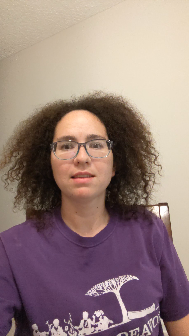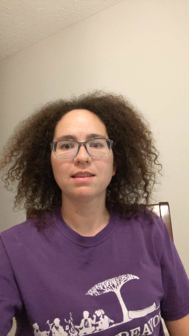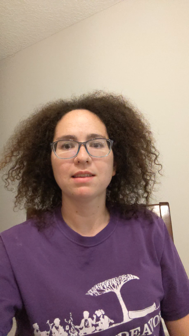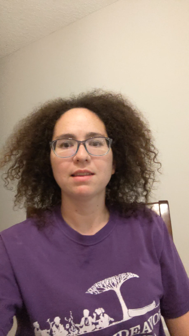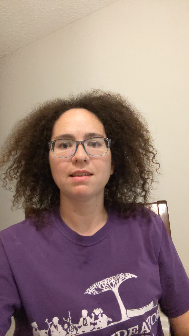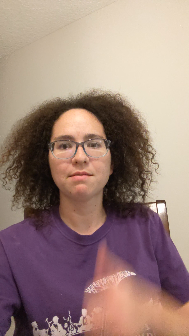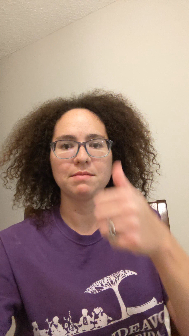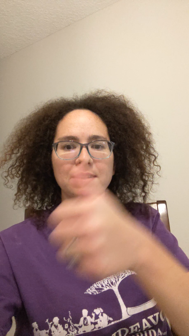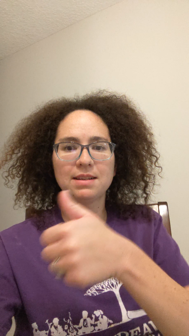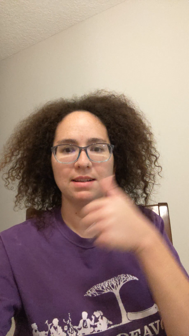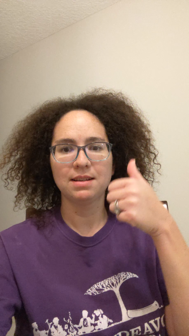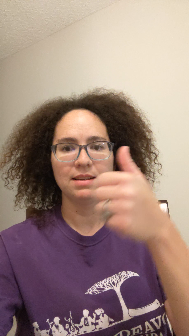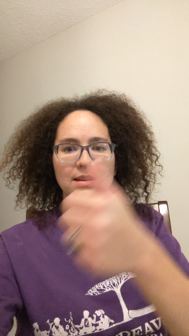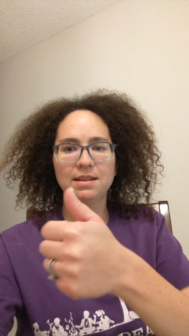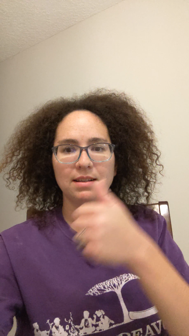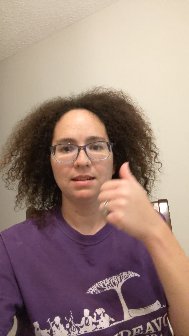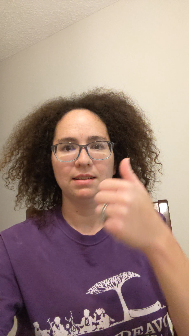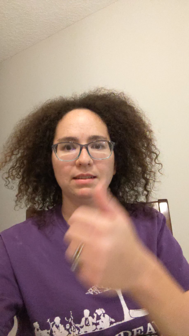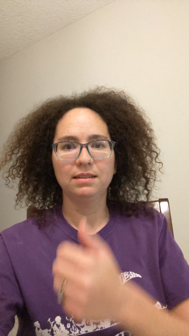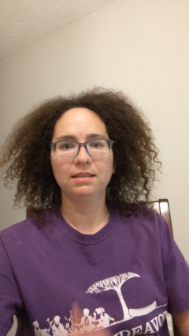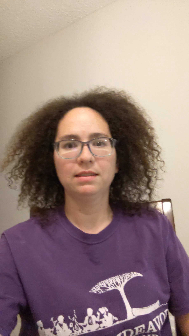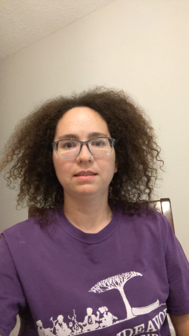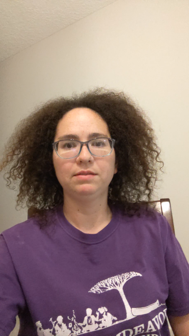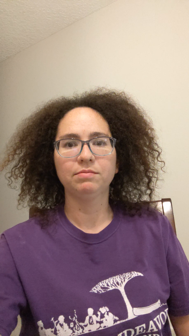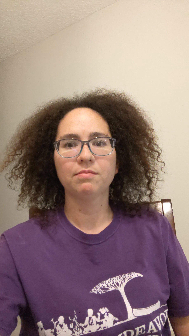basement